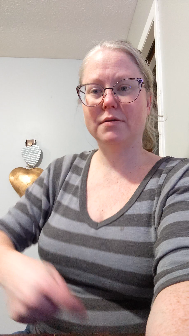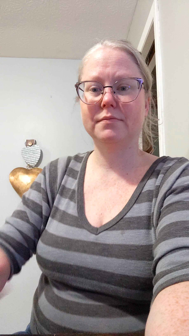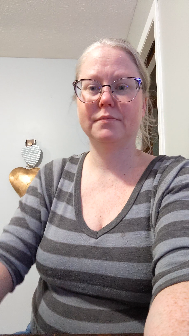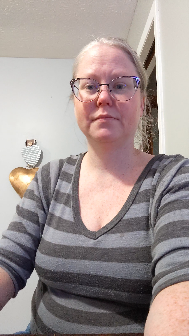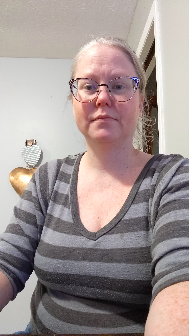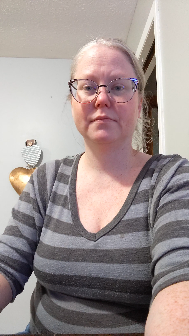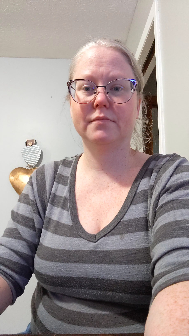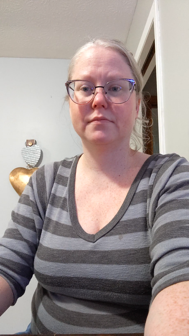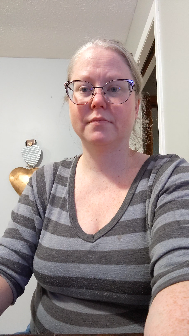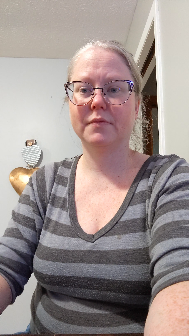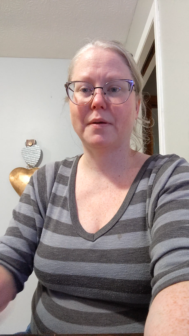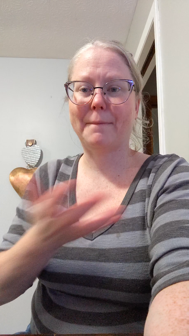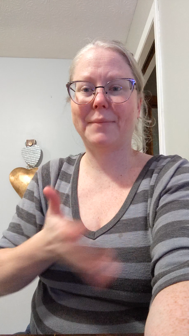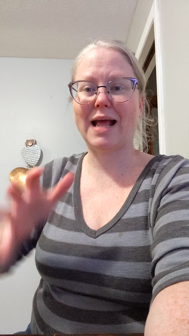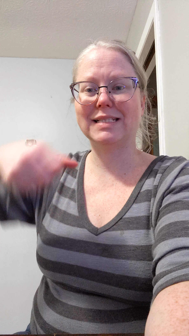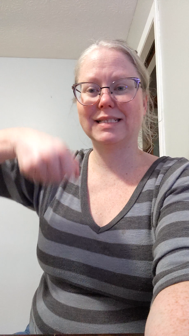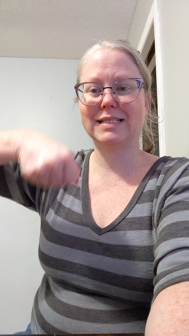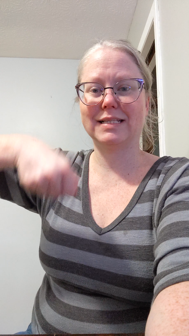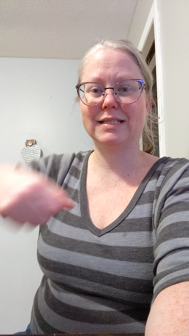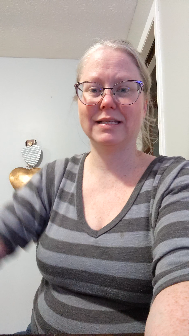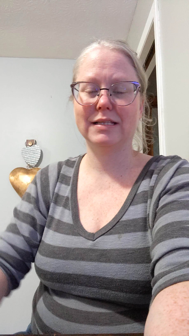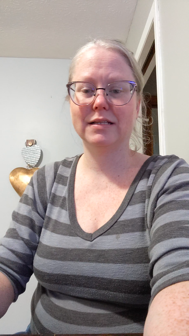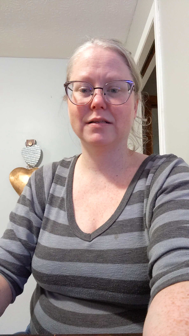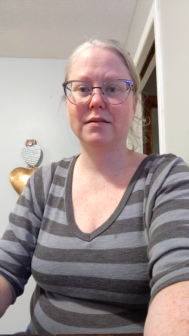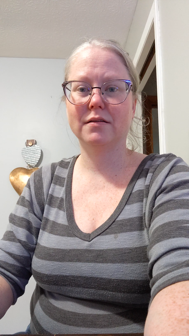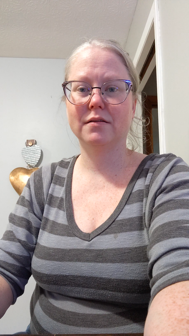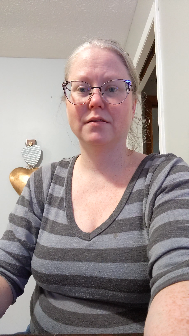basket